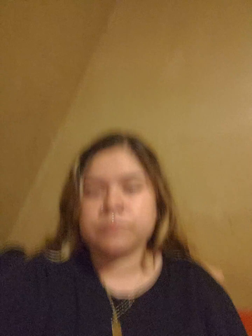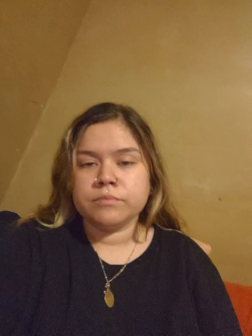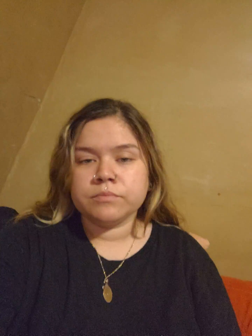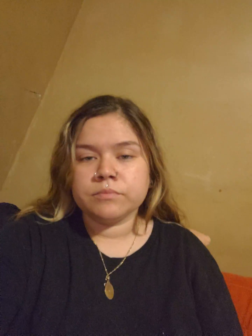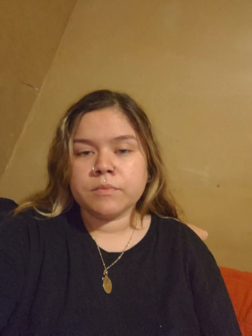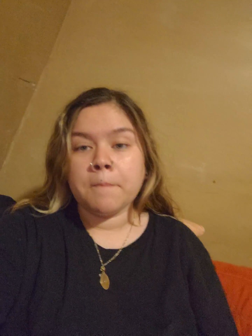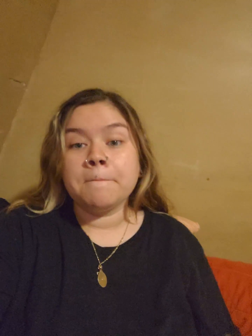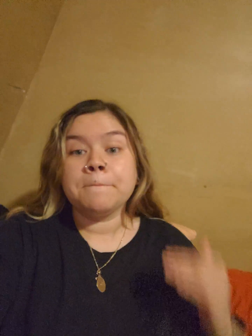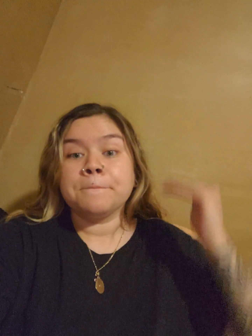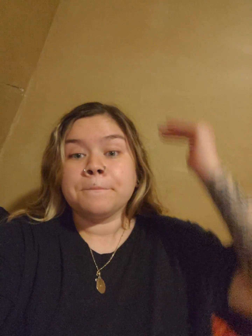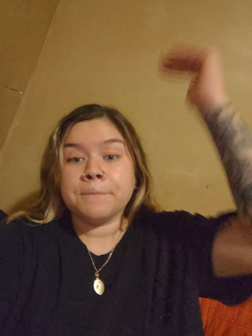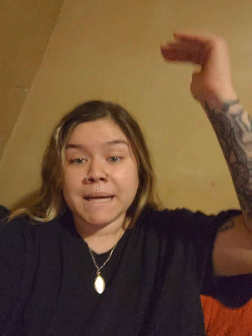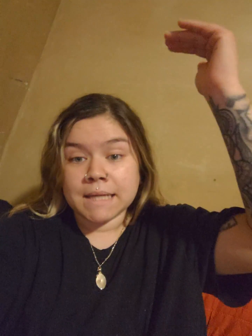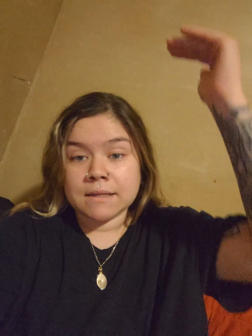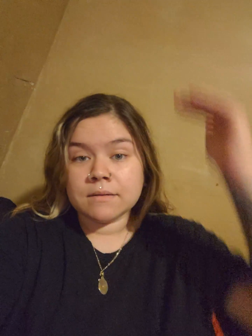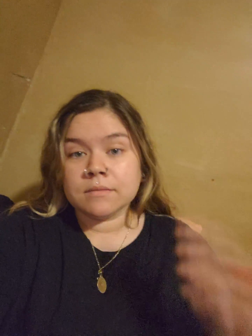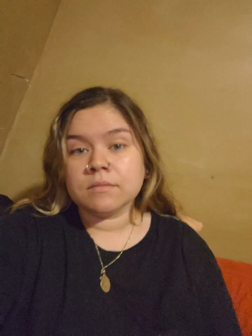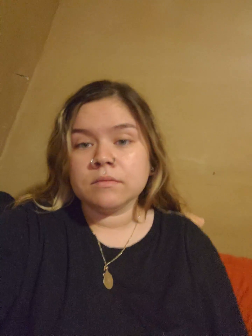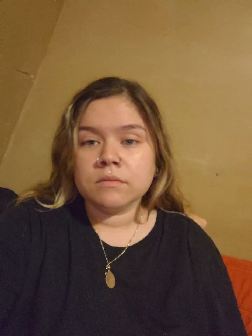big